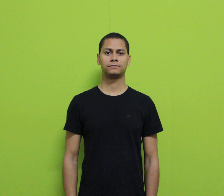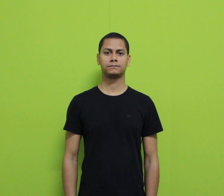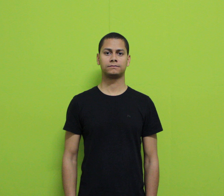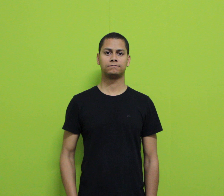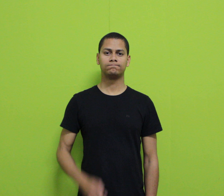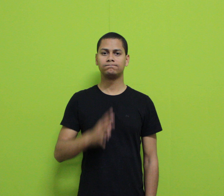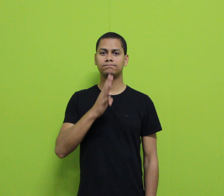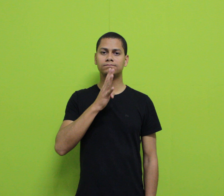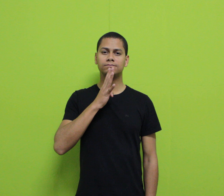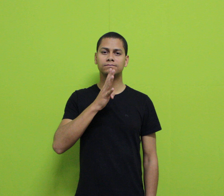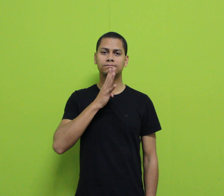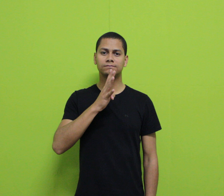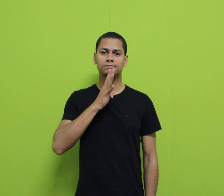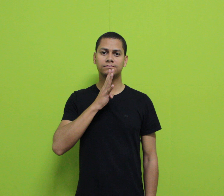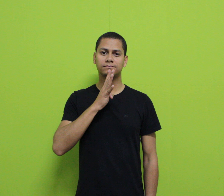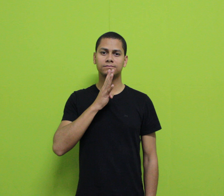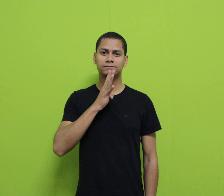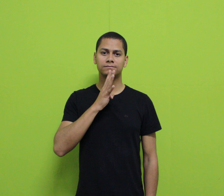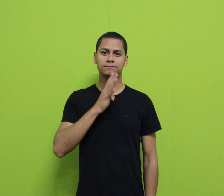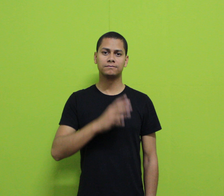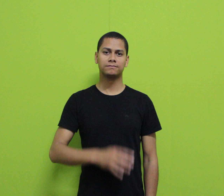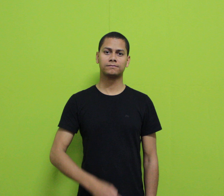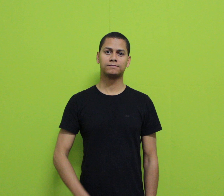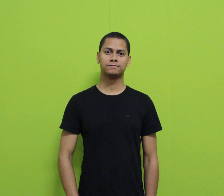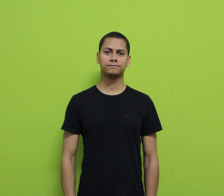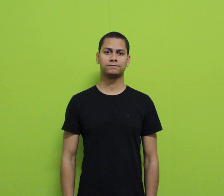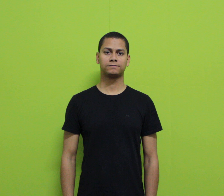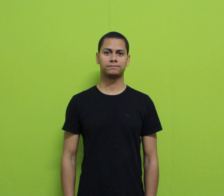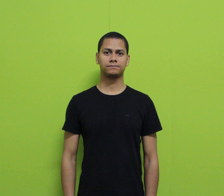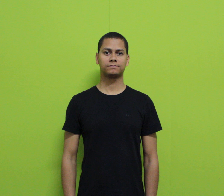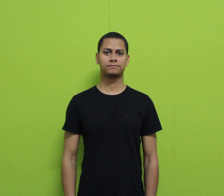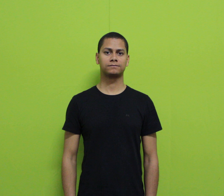conhecer